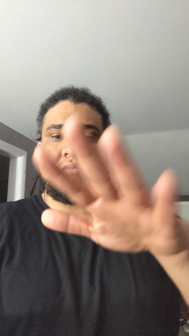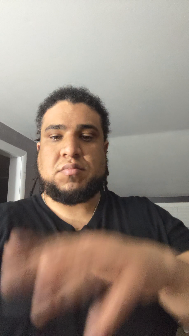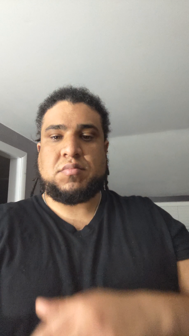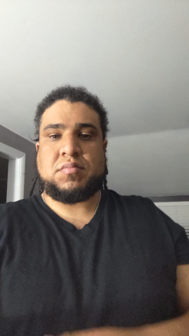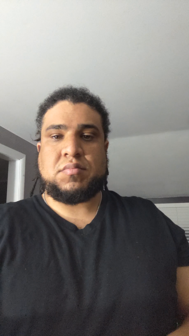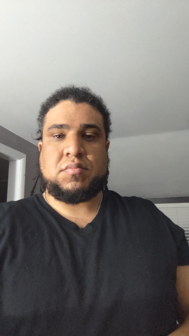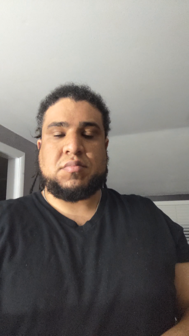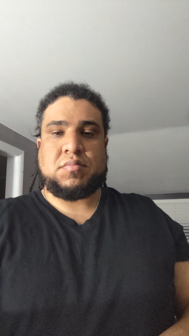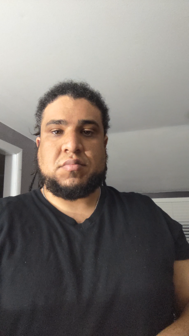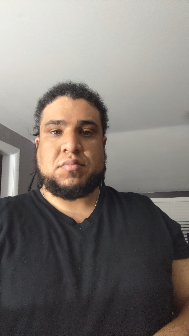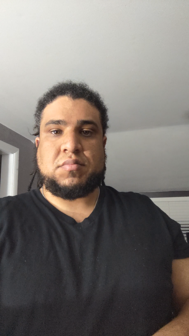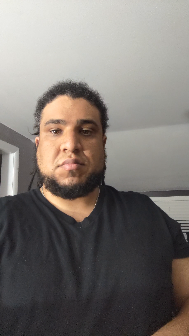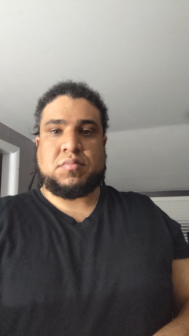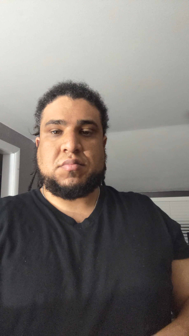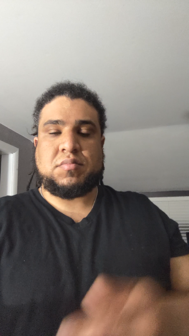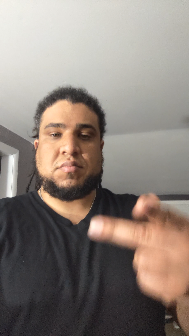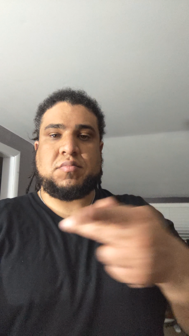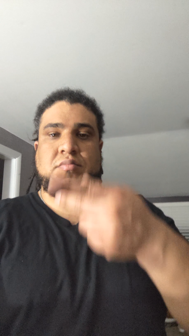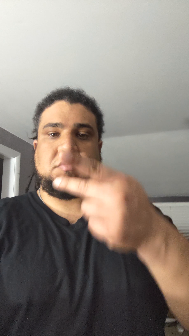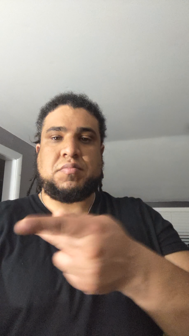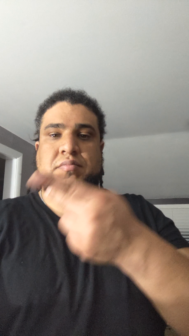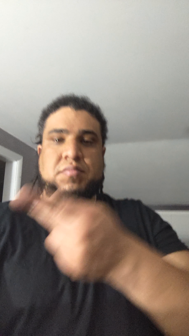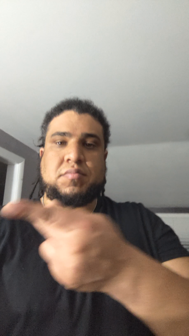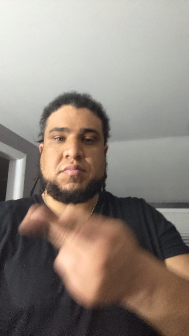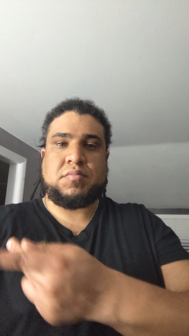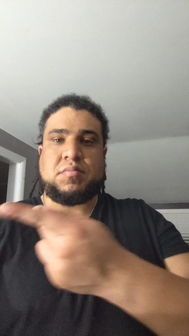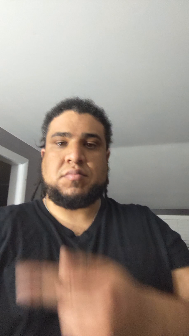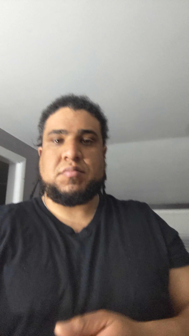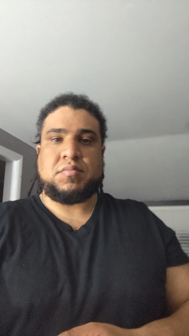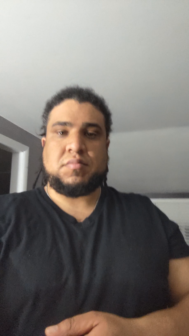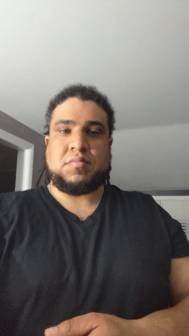sheep